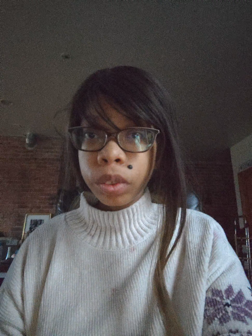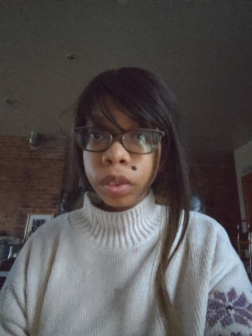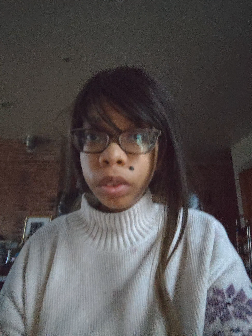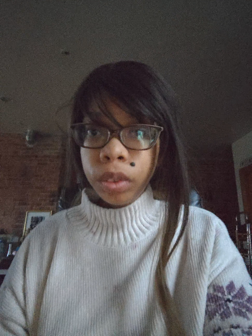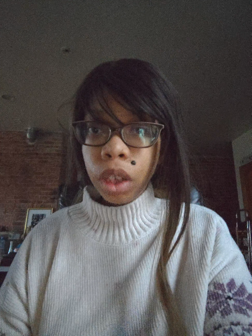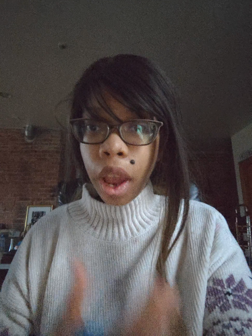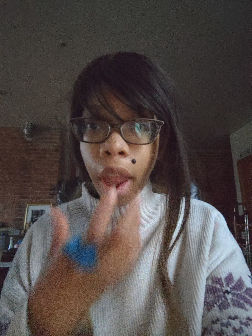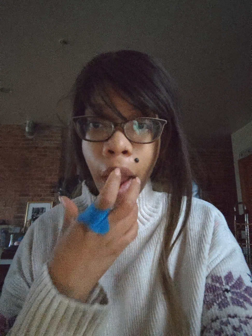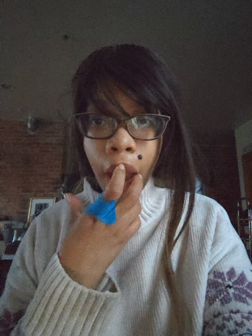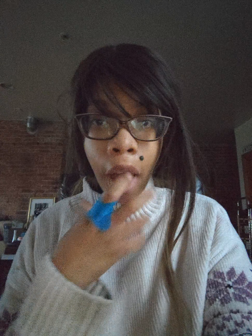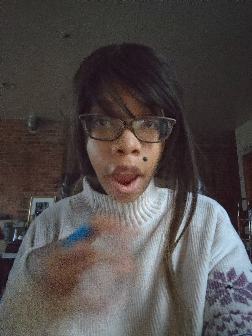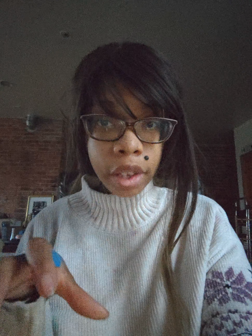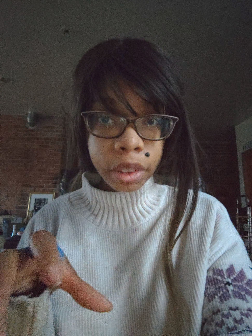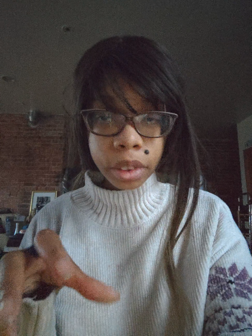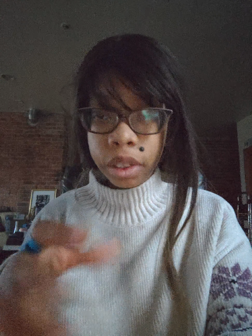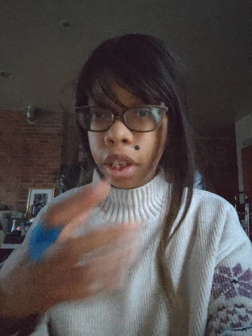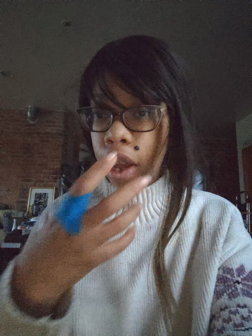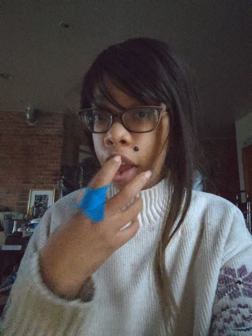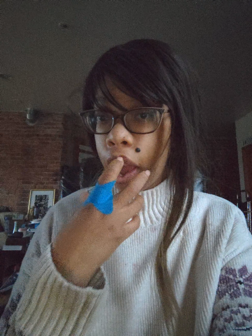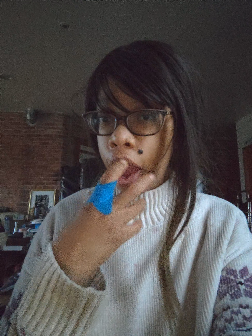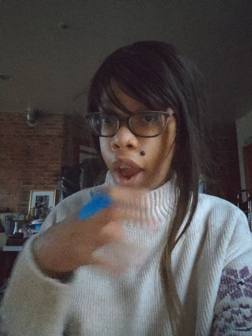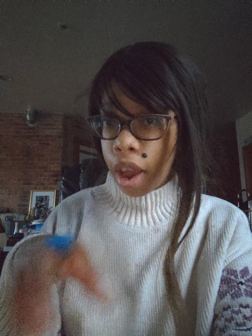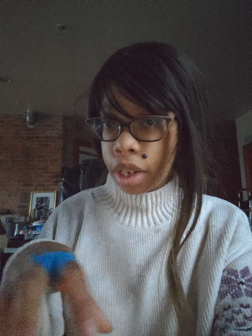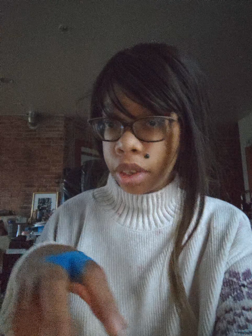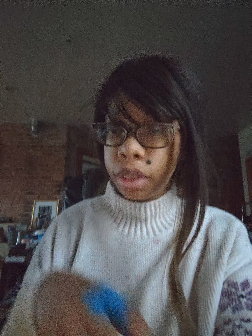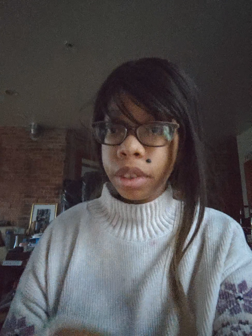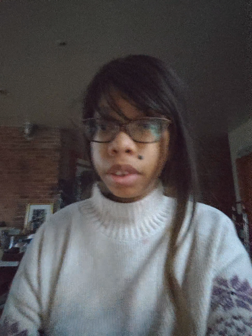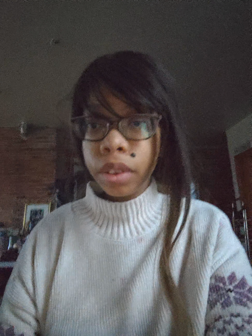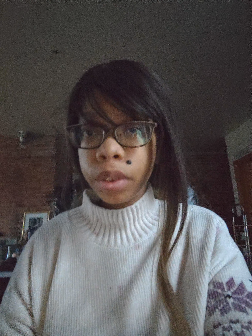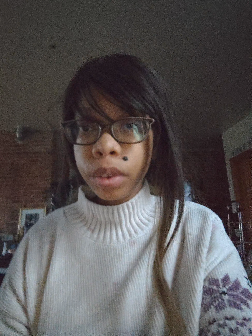hot